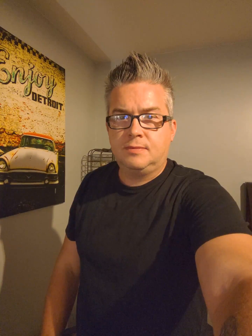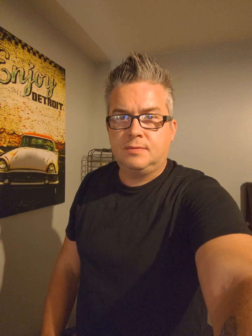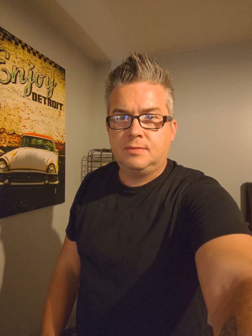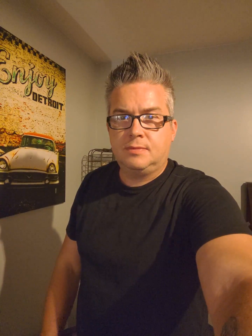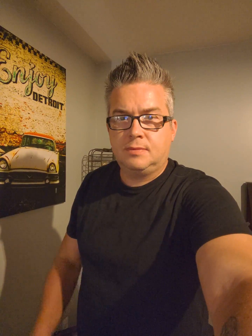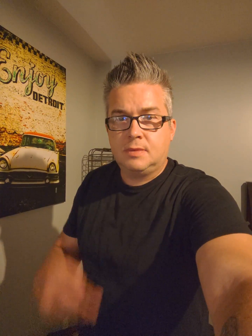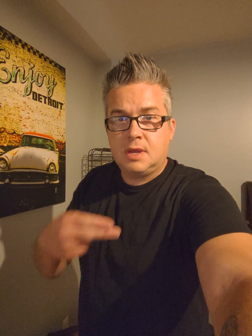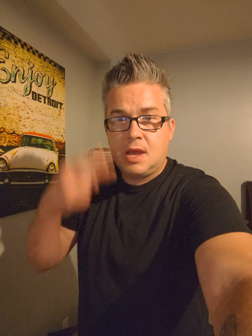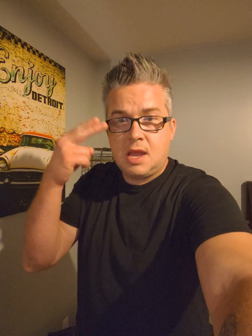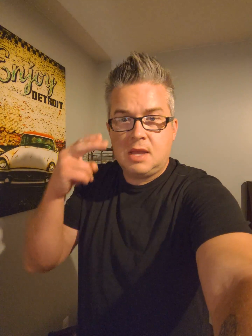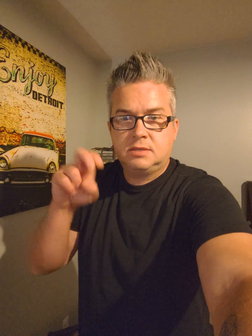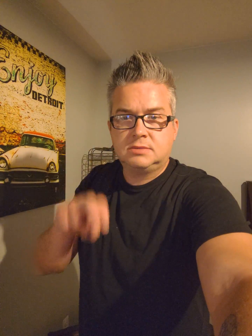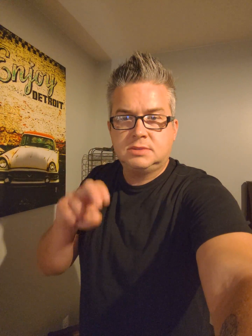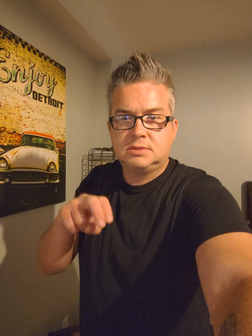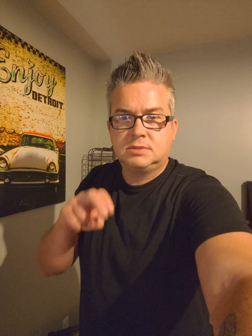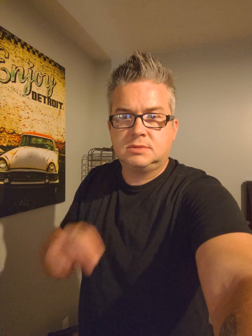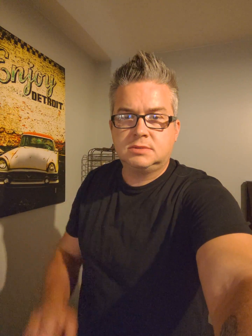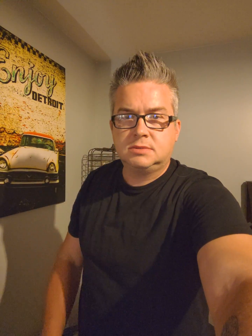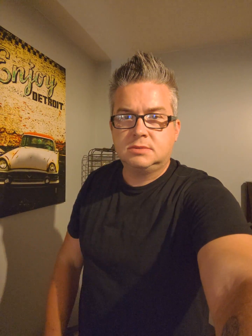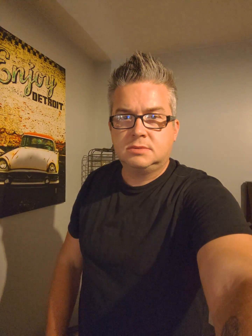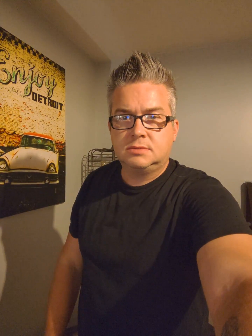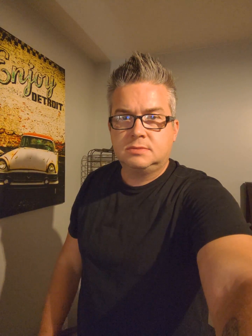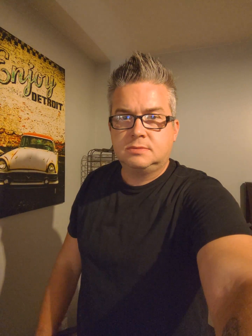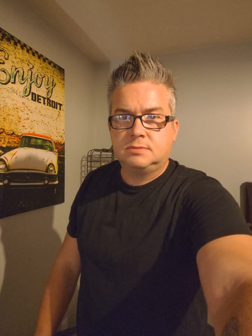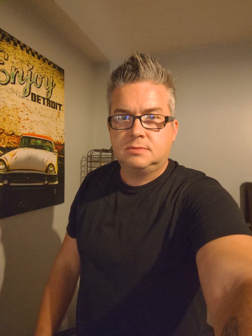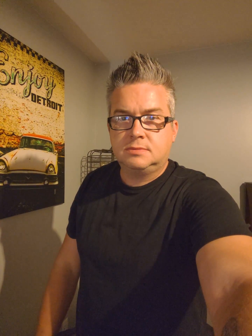high chair